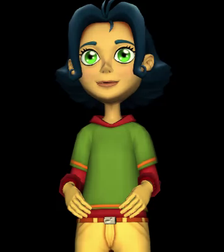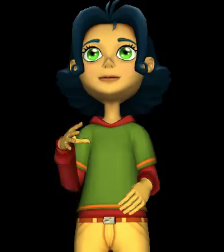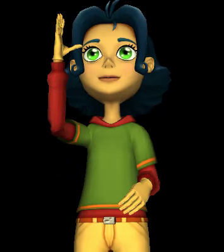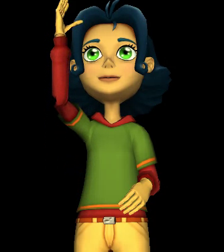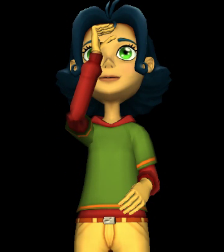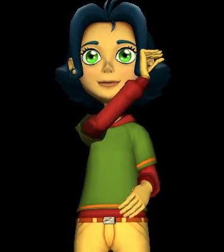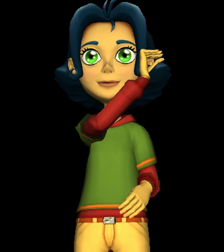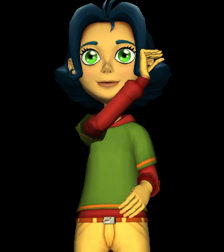ينسى